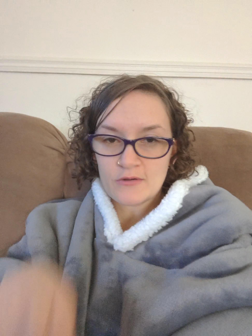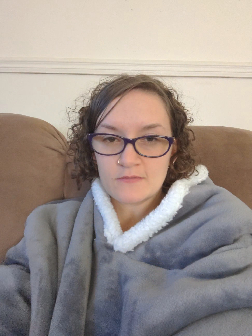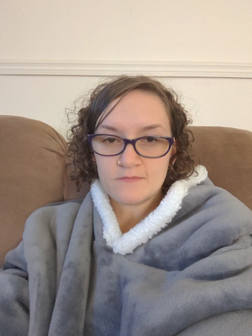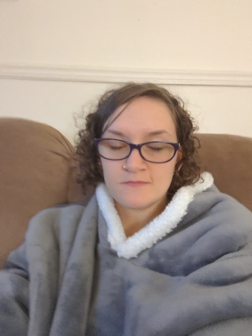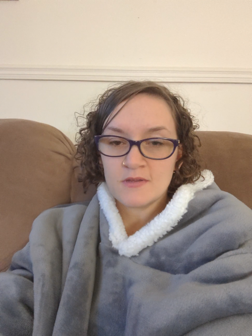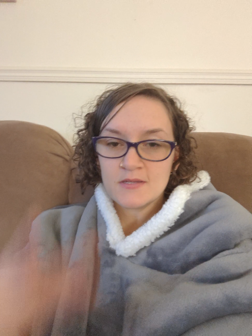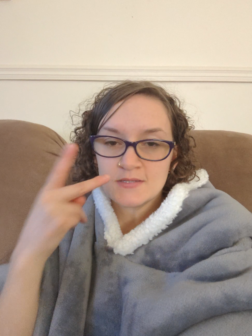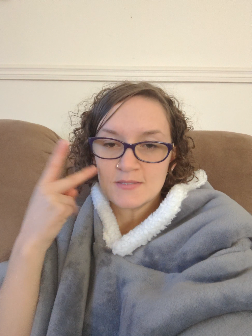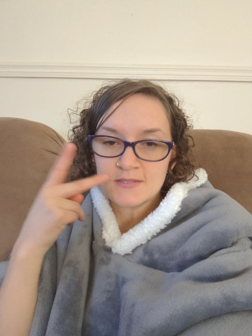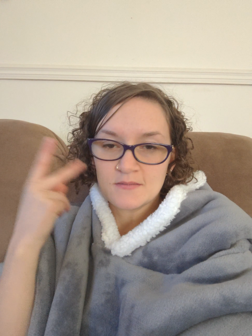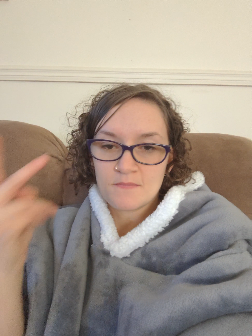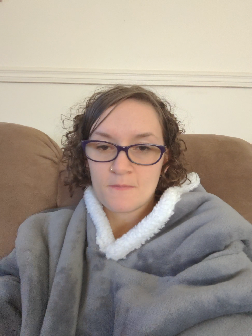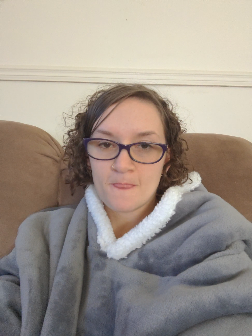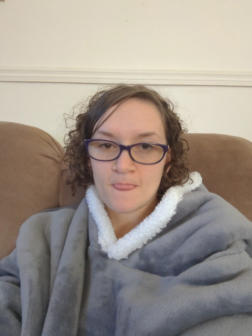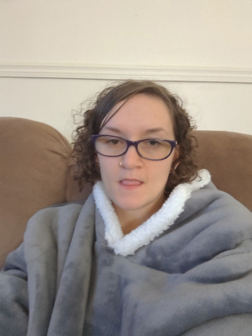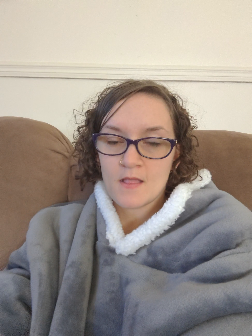kitty